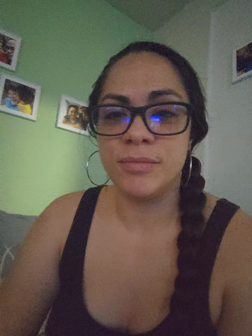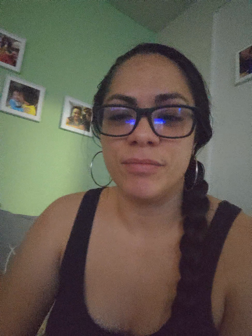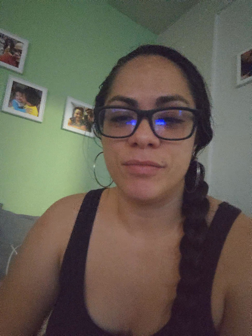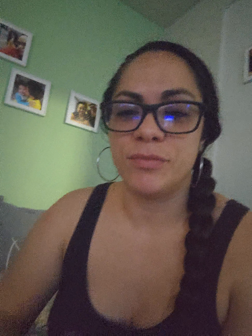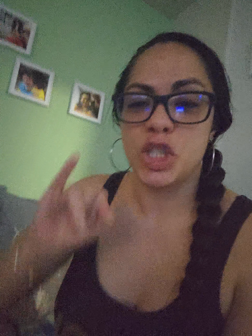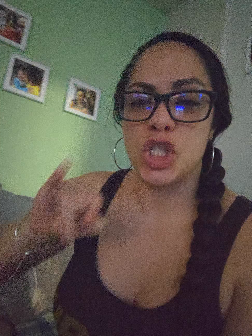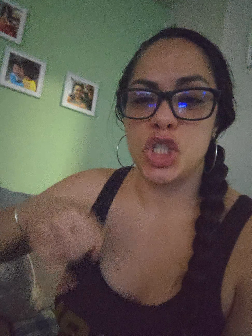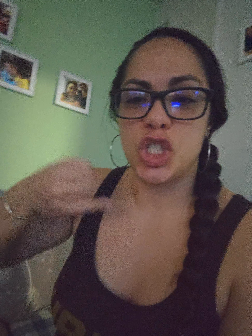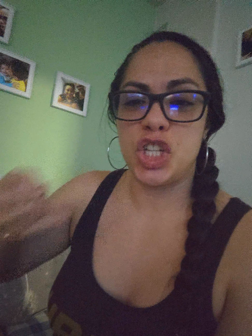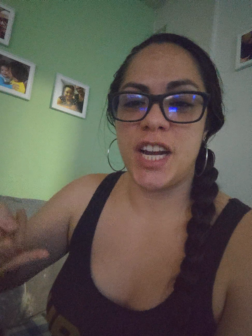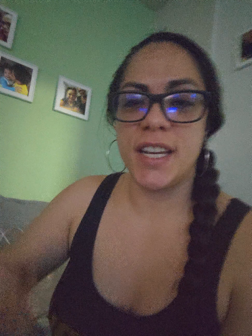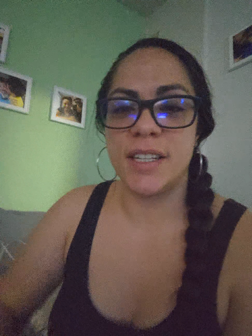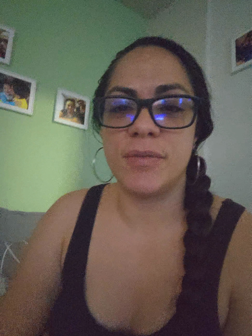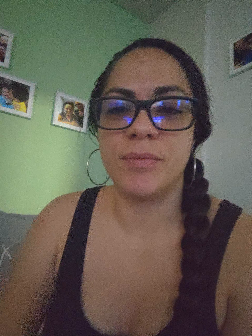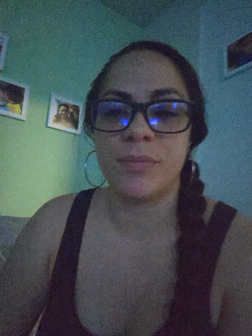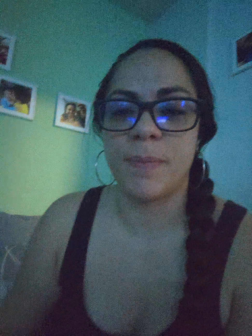jeans